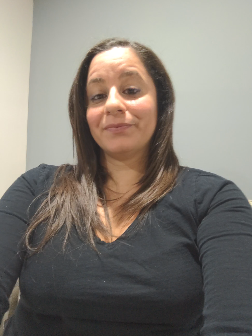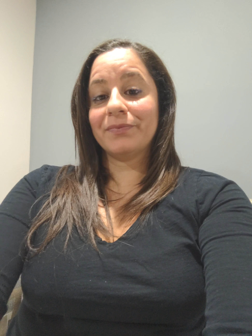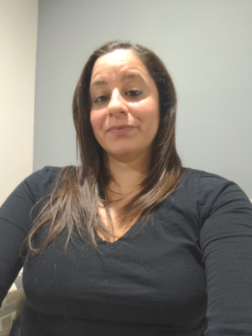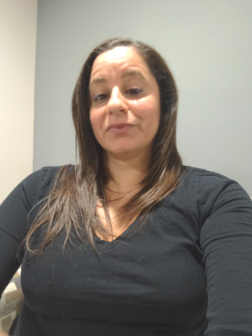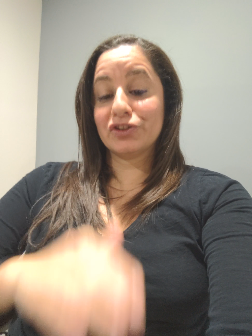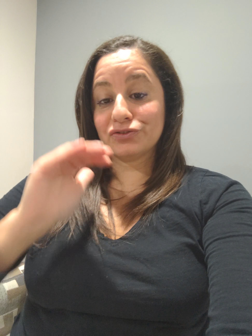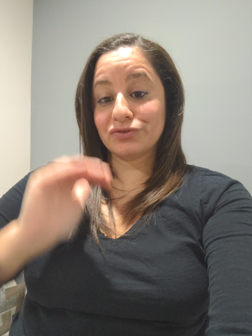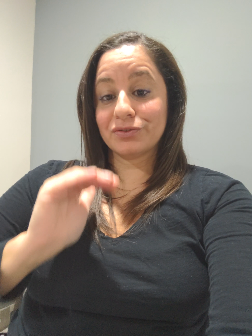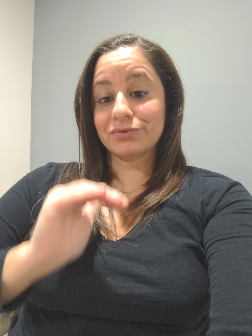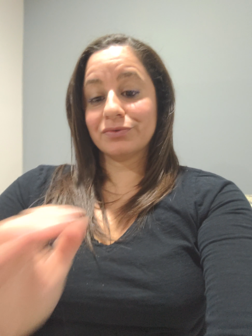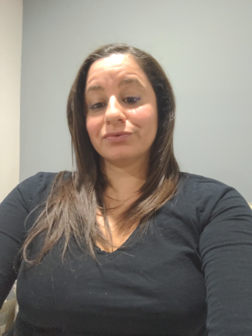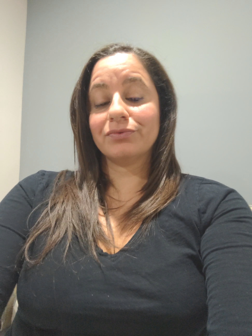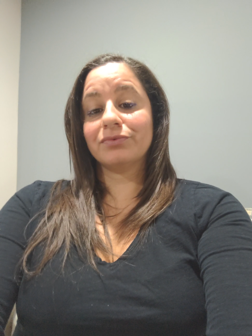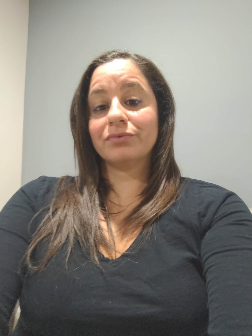child